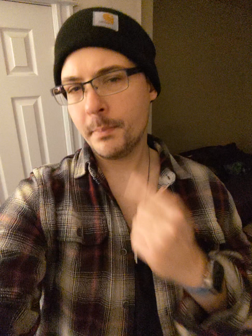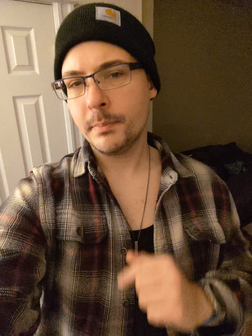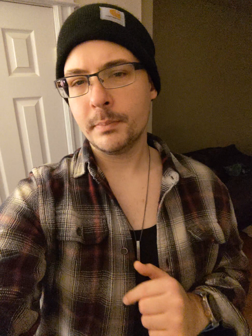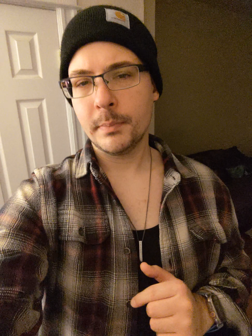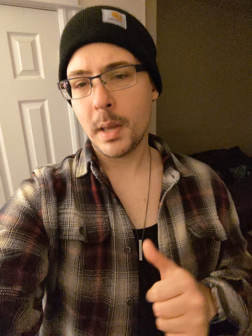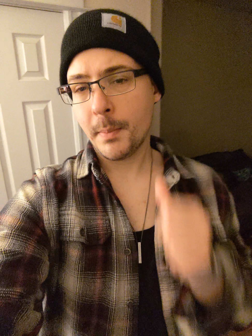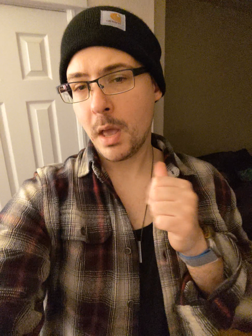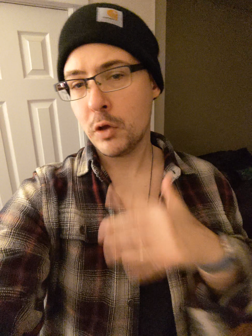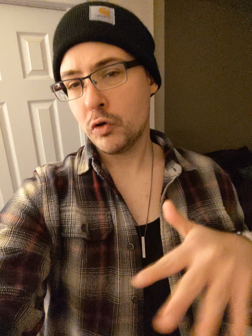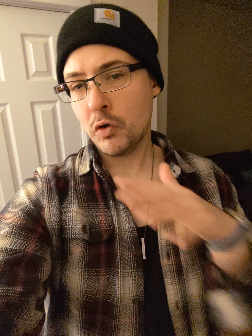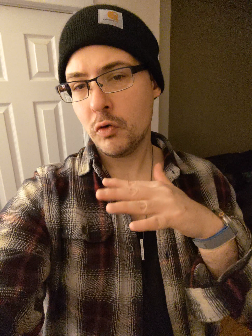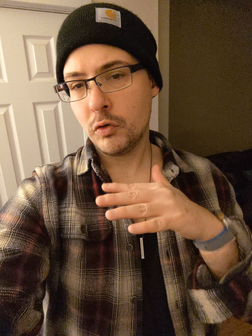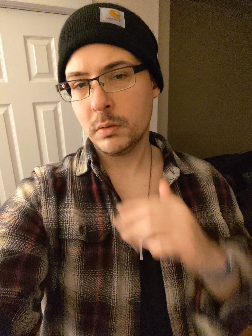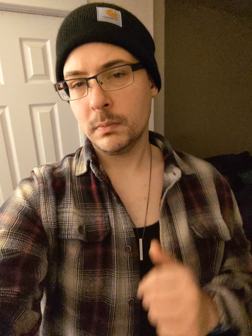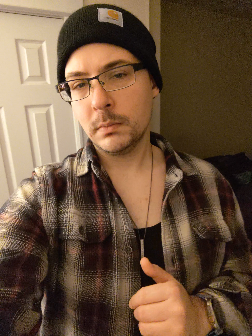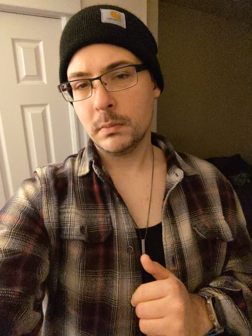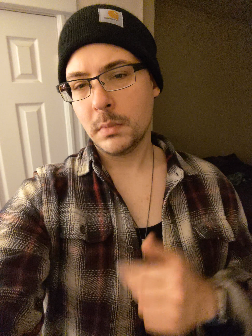backyard